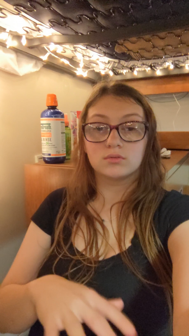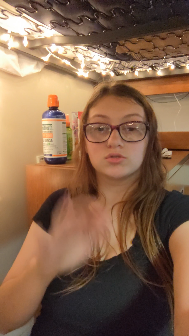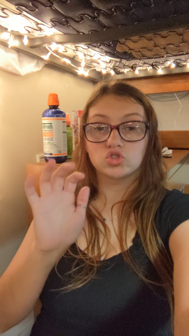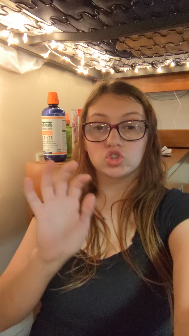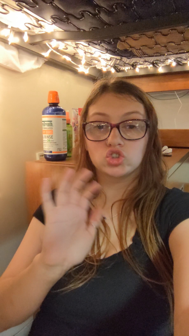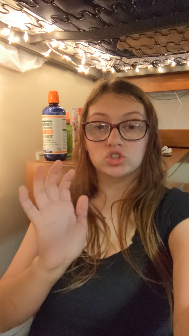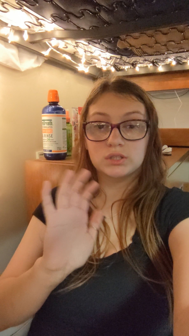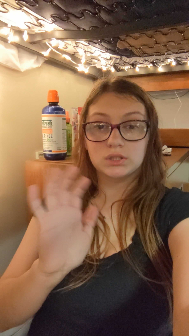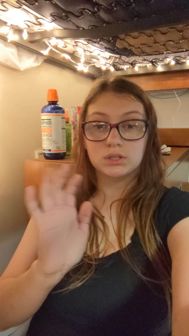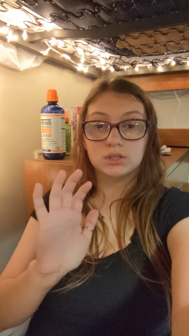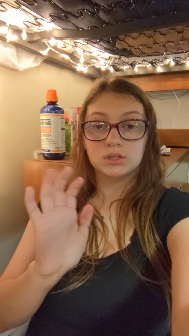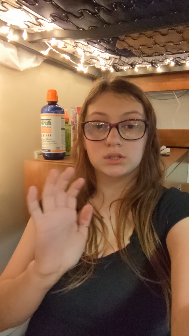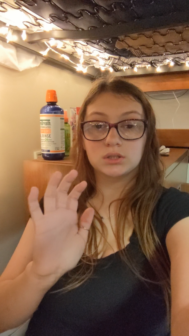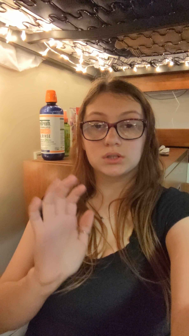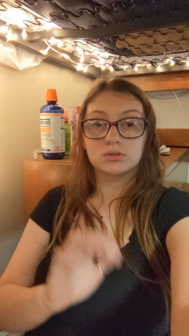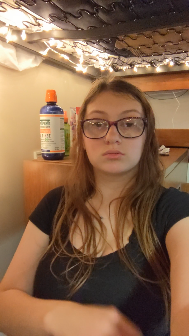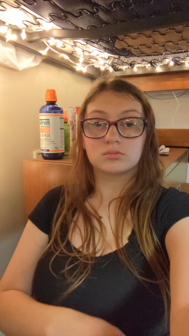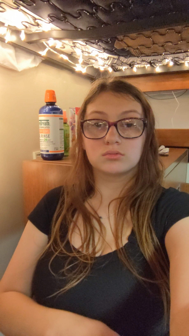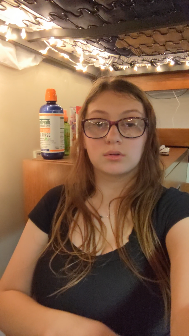cheese